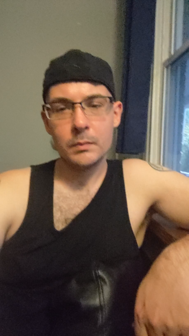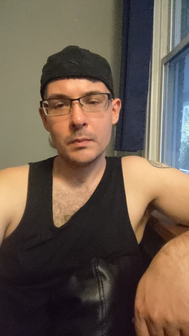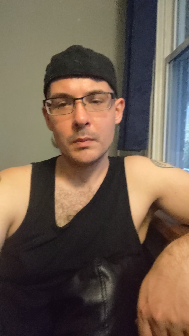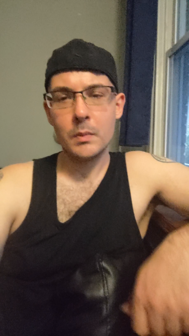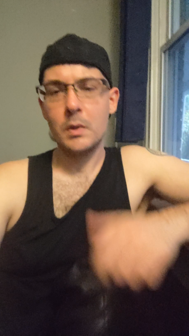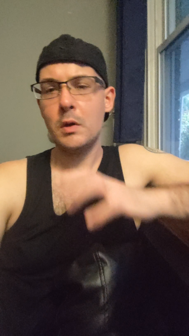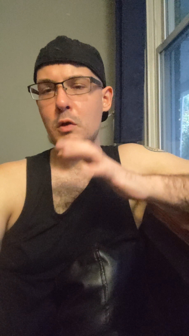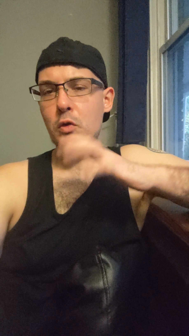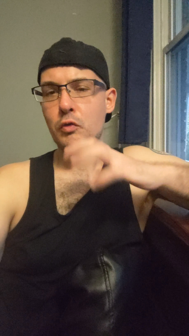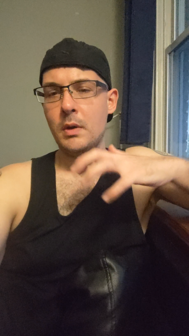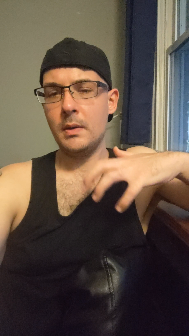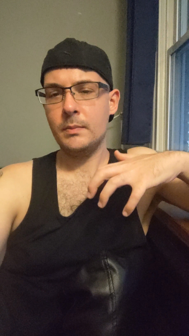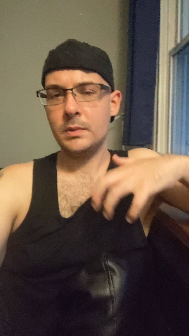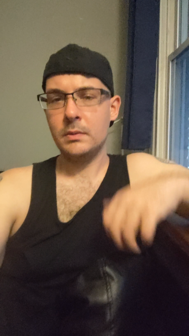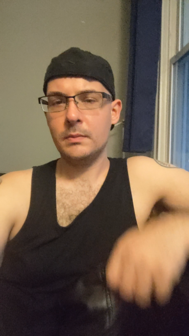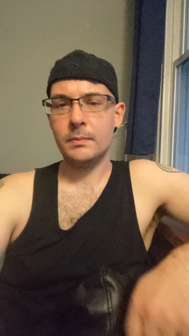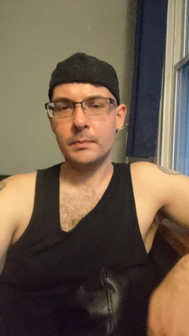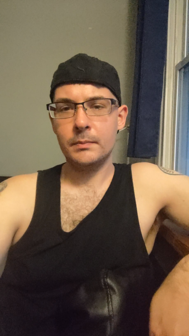grapes